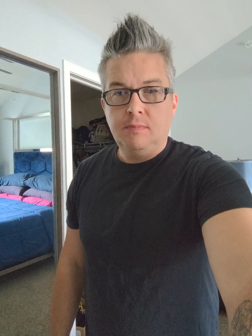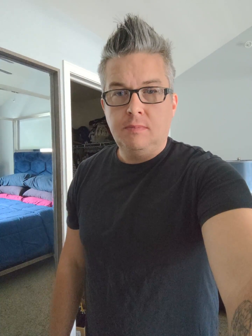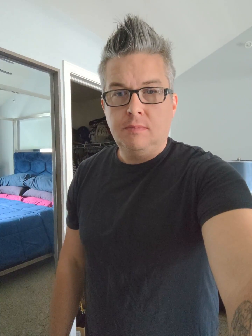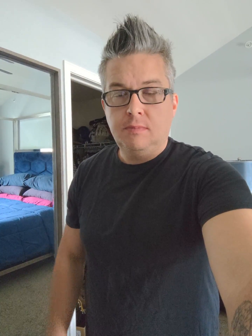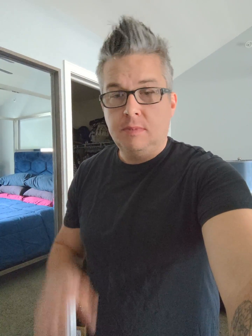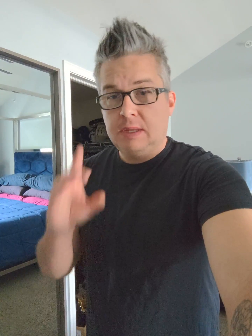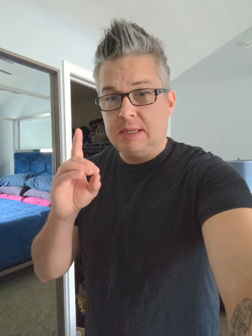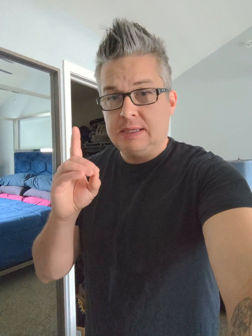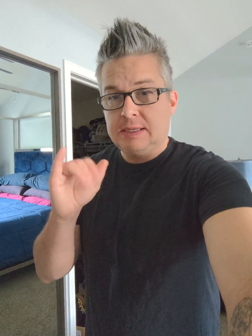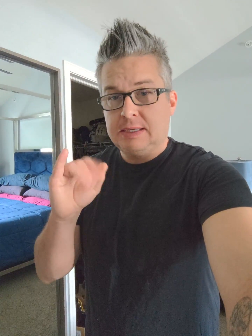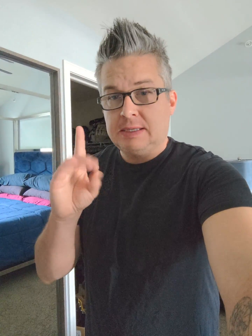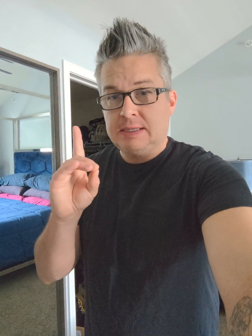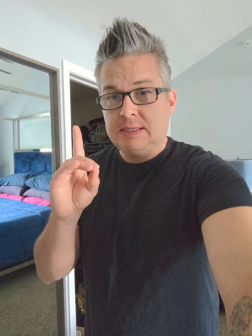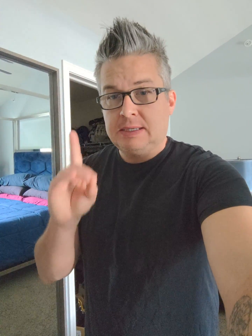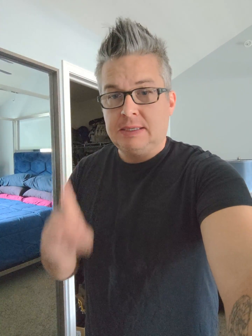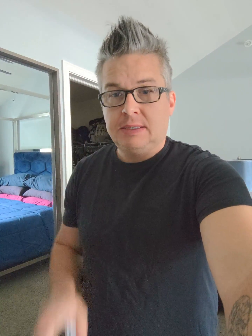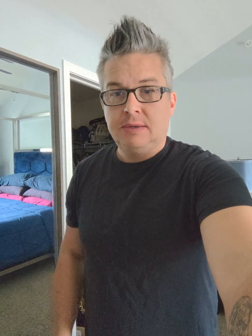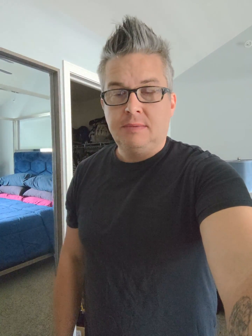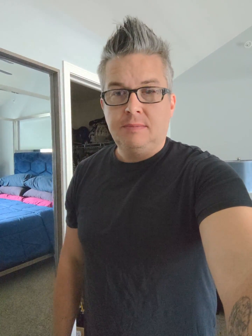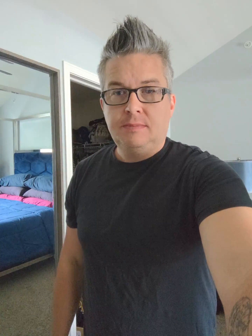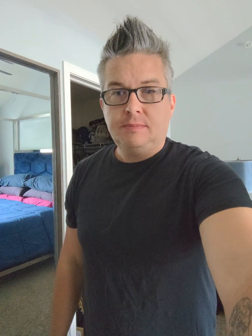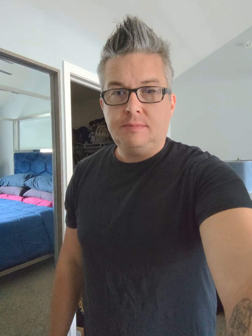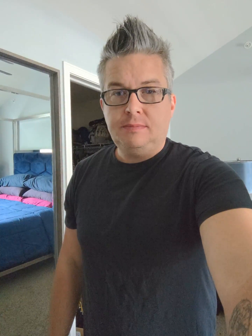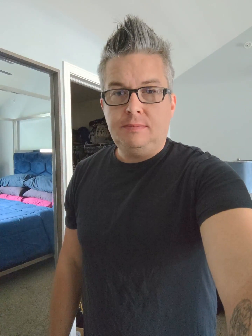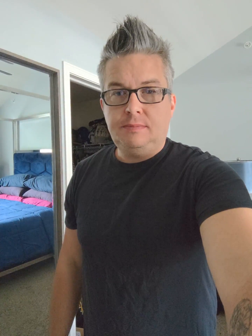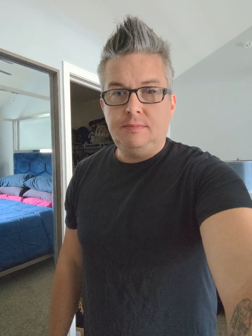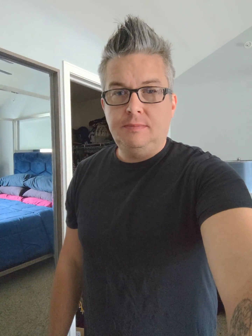did